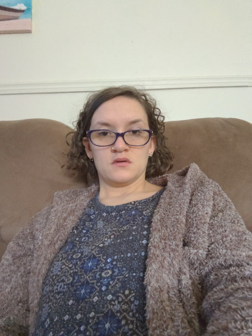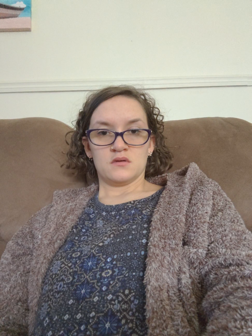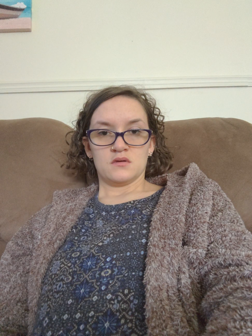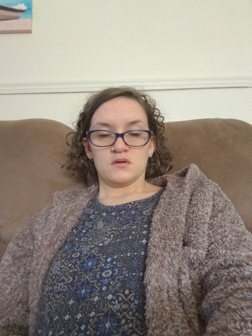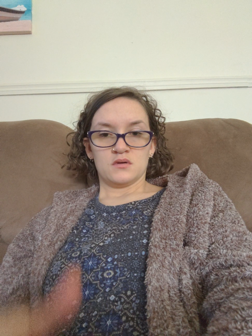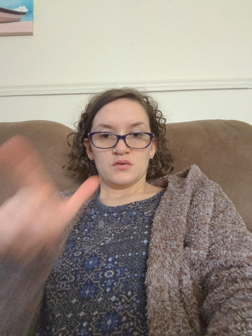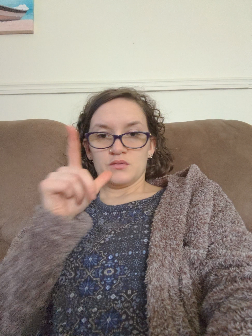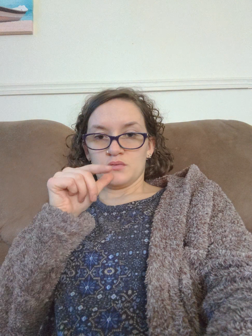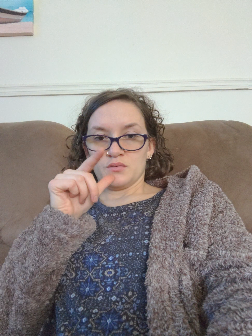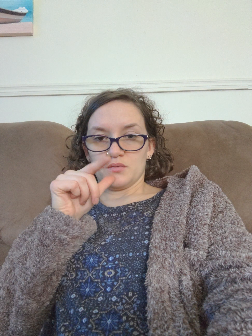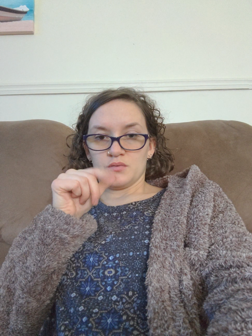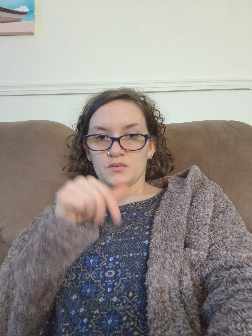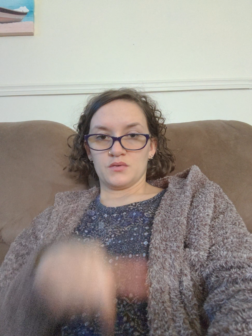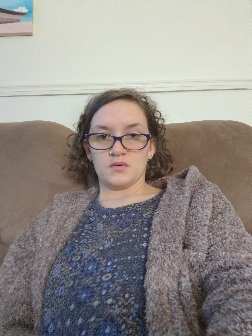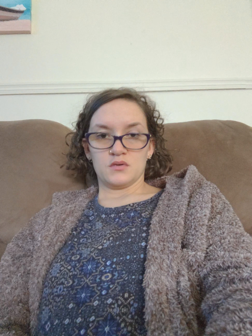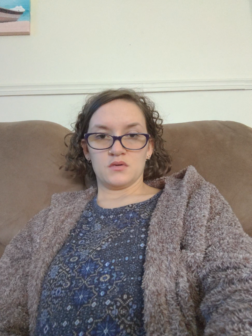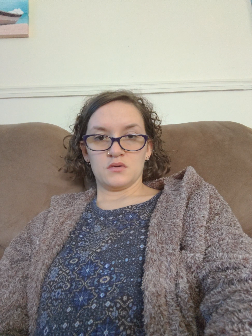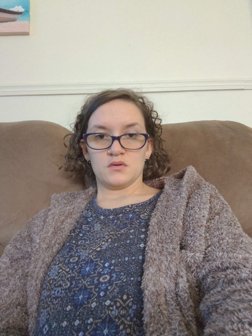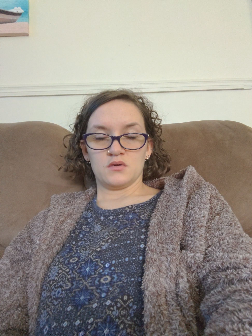who